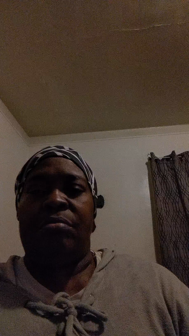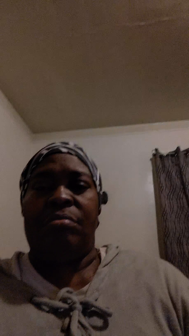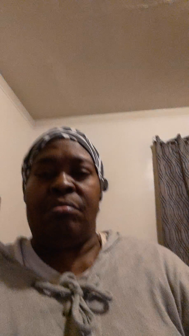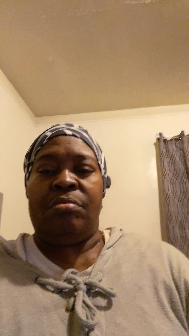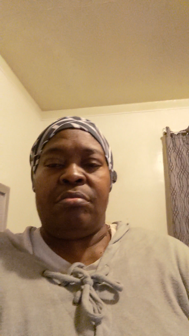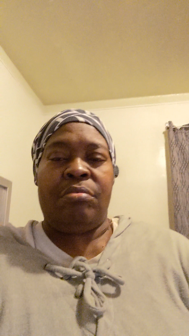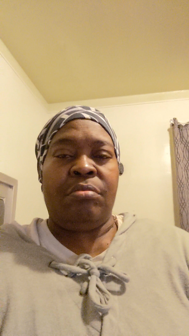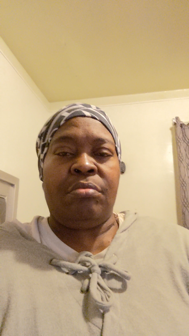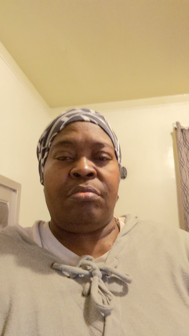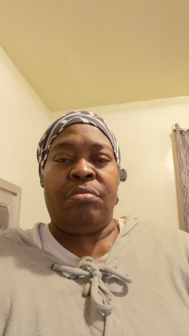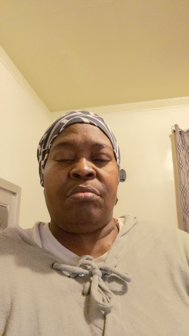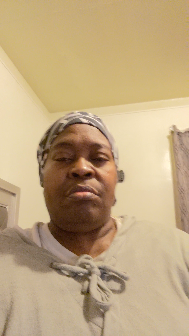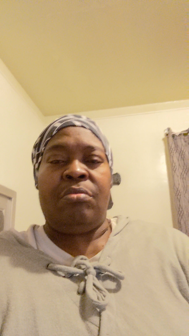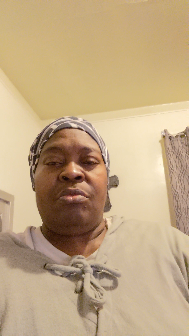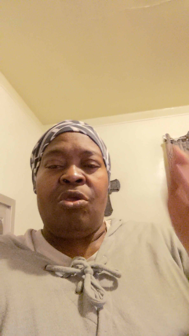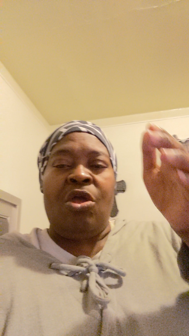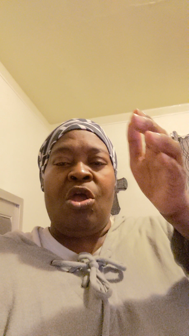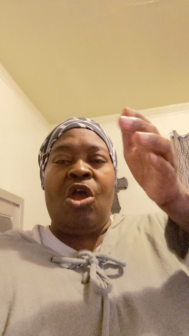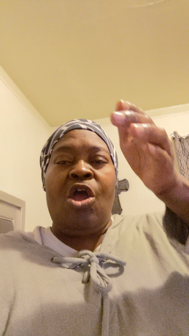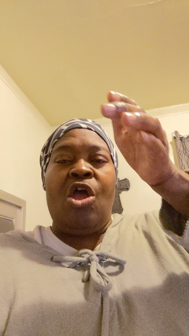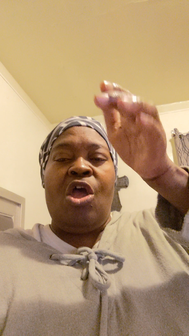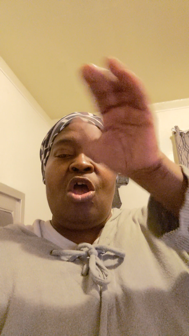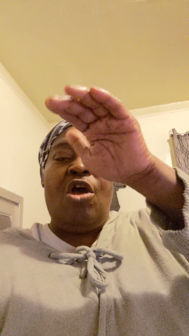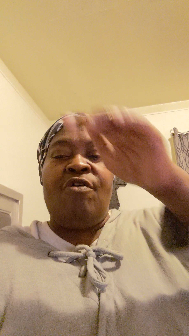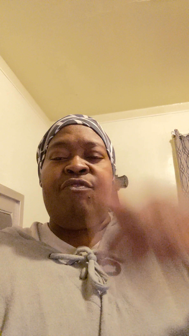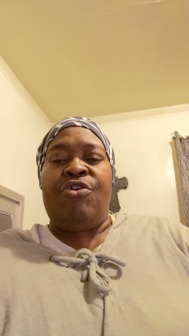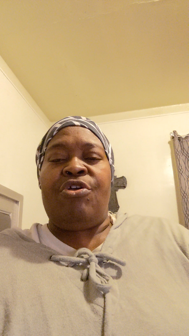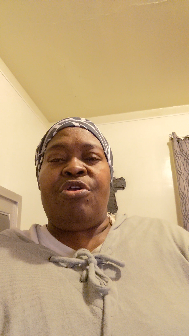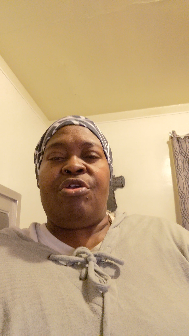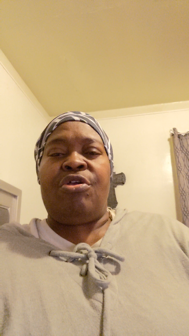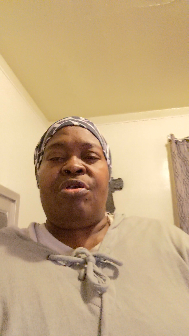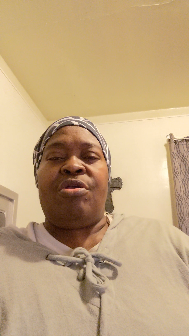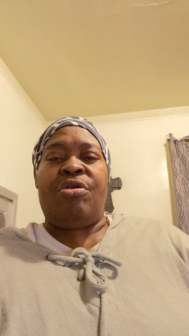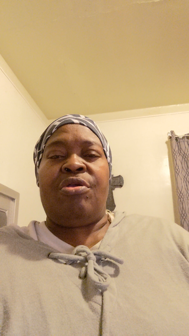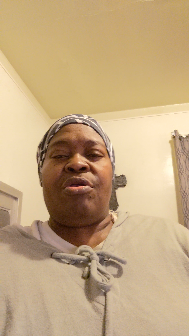cover